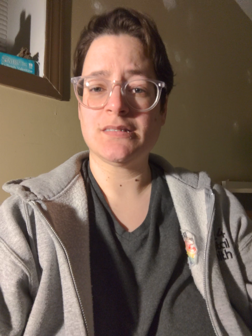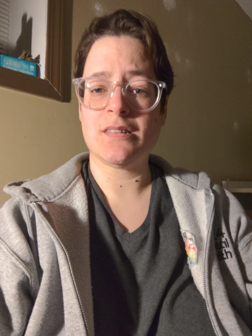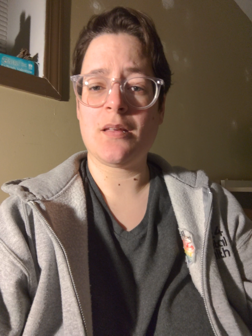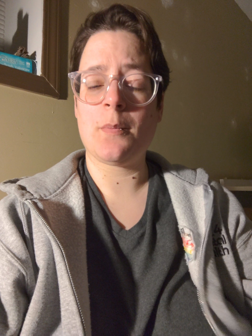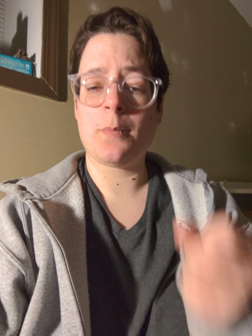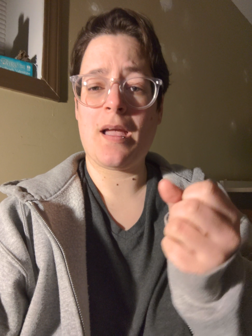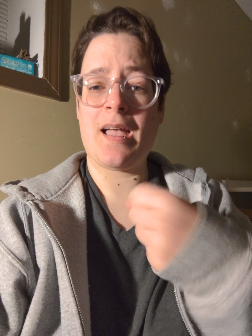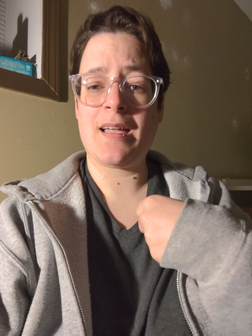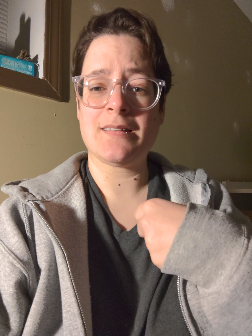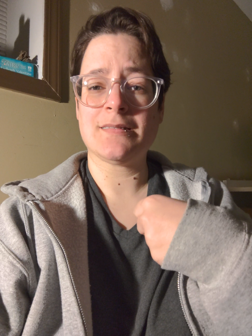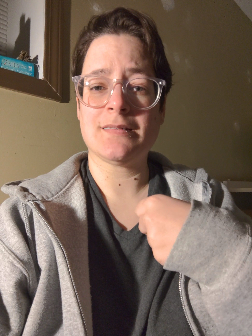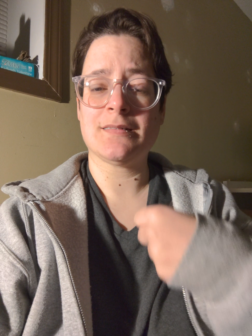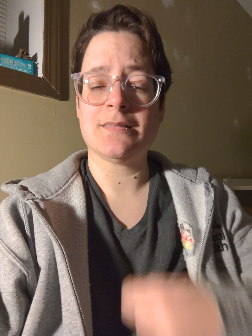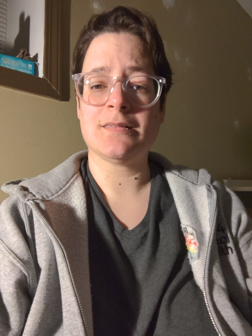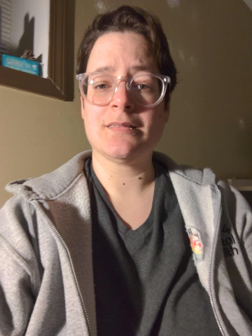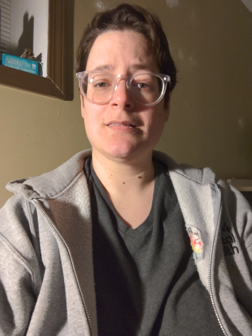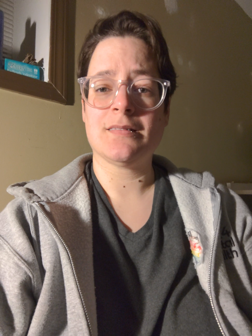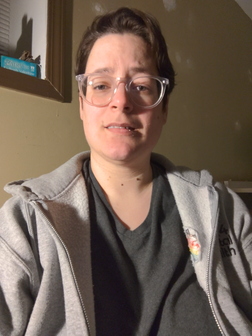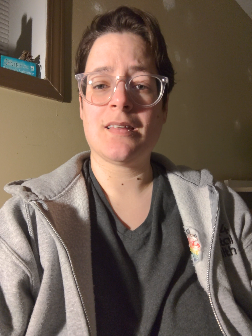make